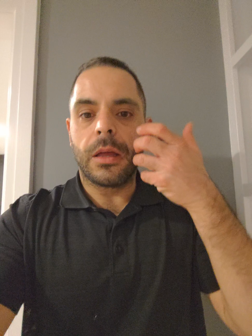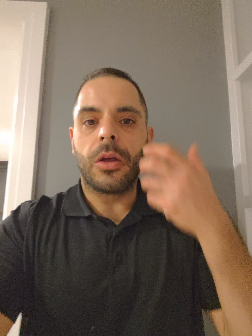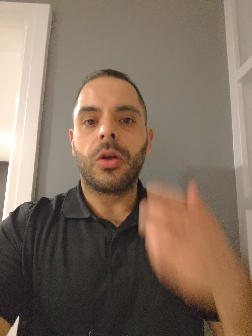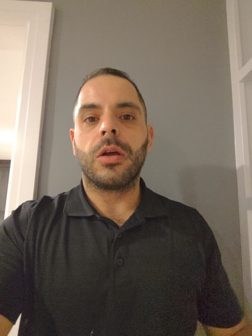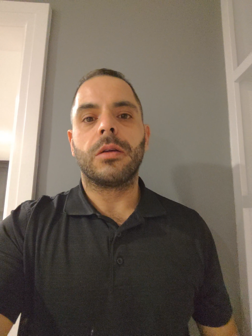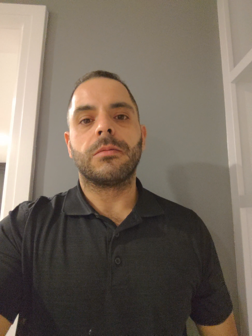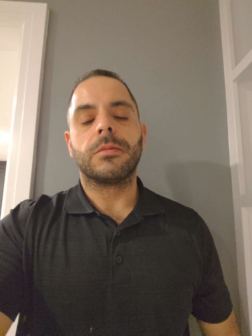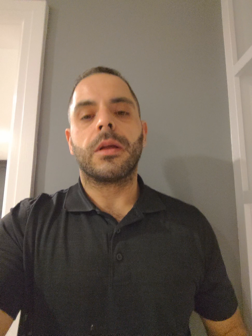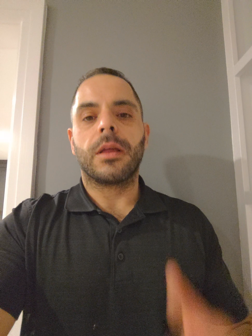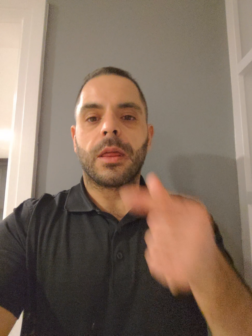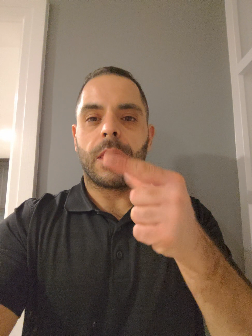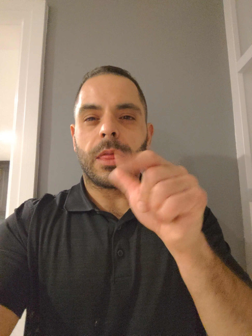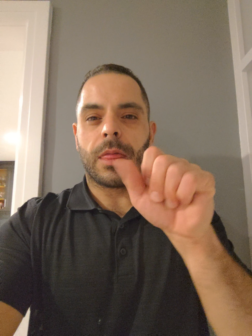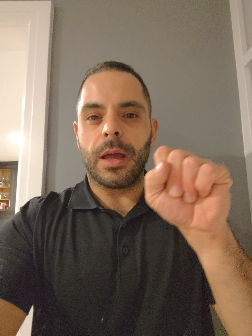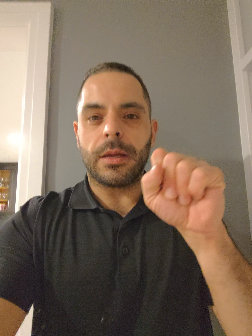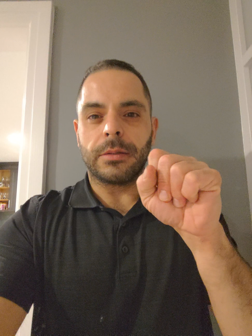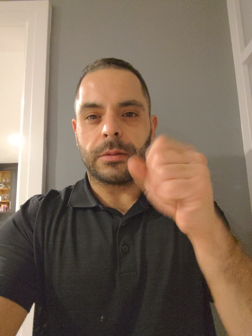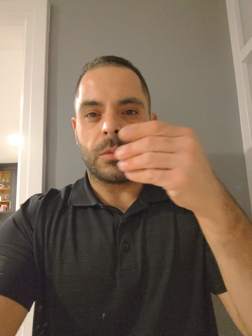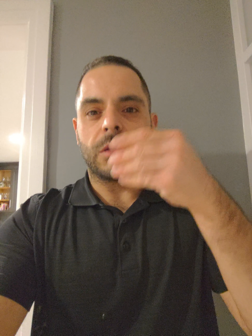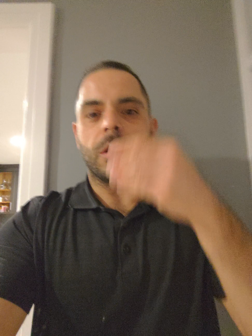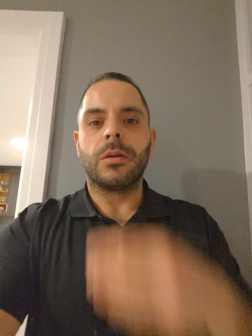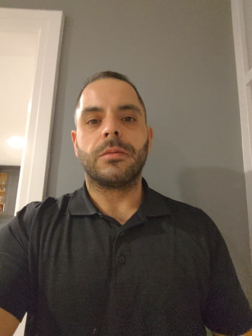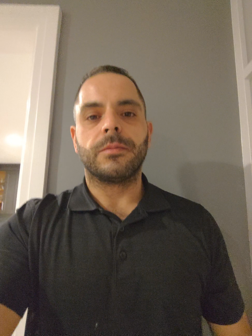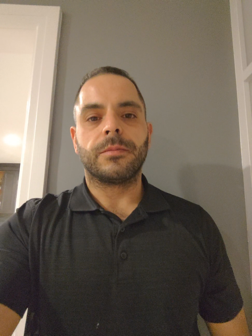window